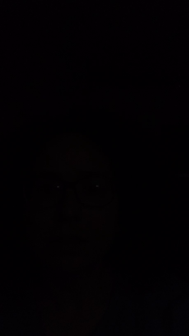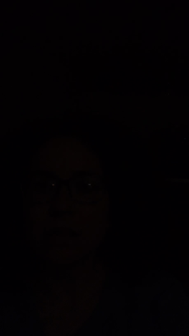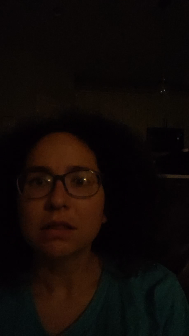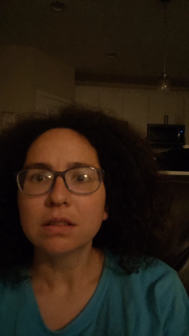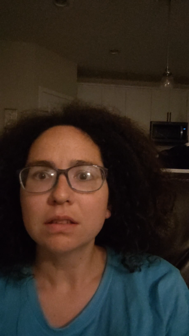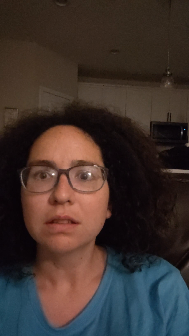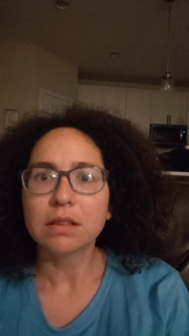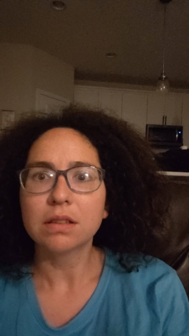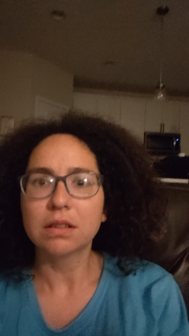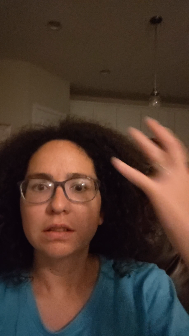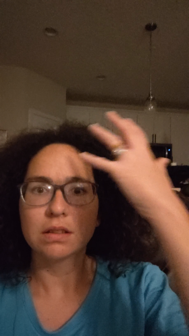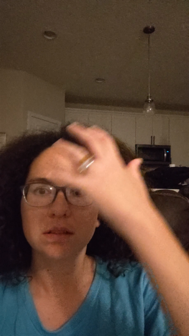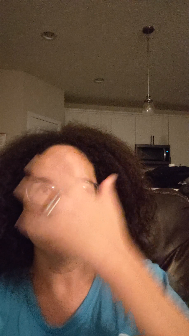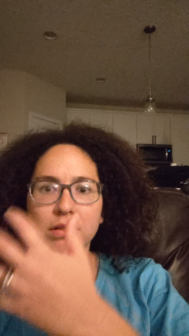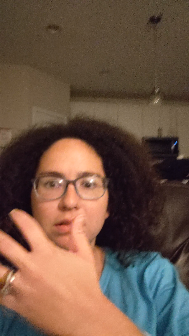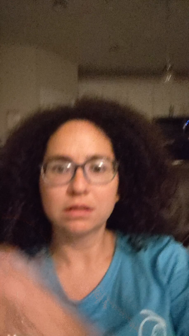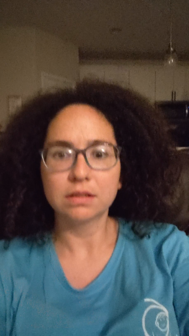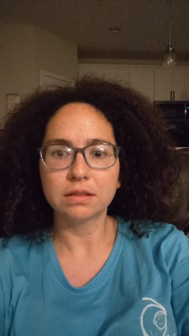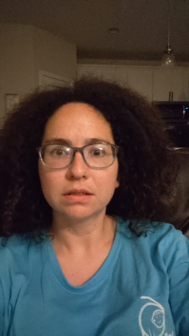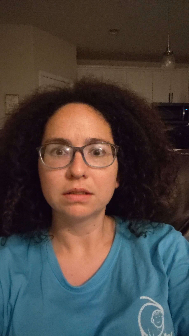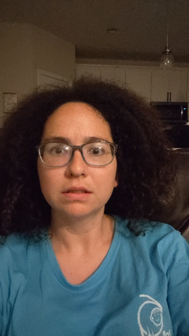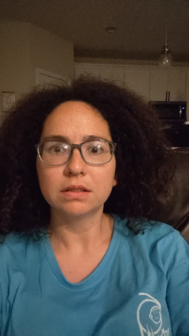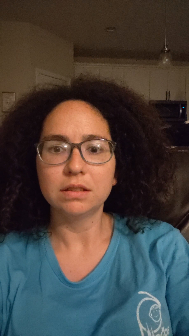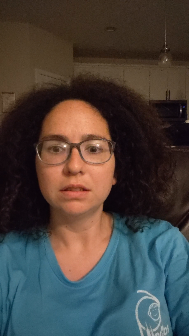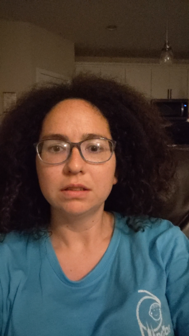dark